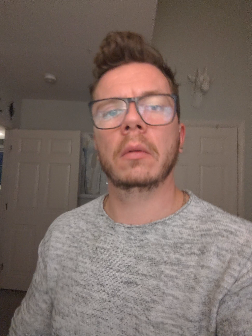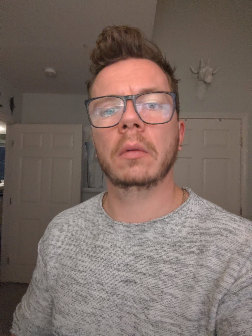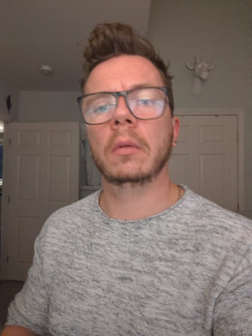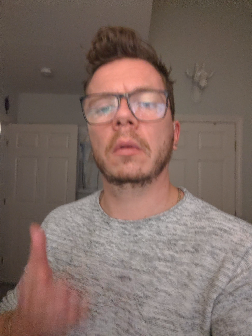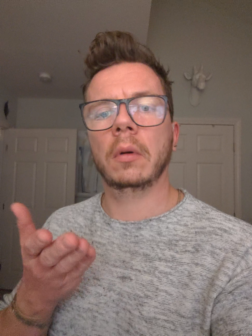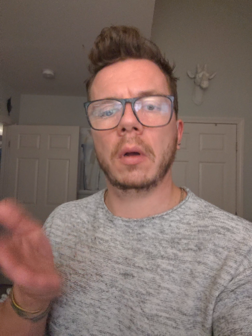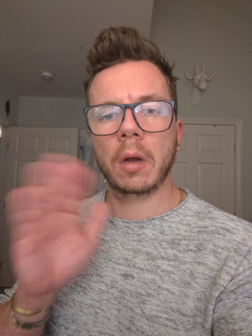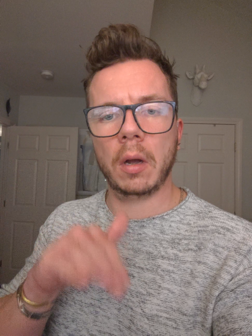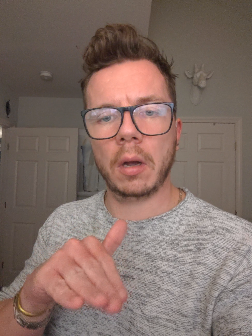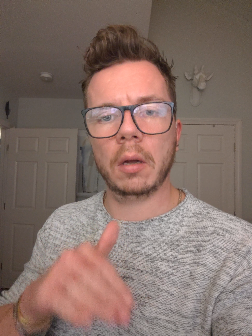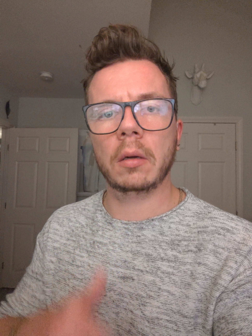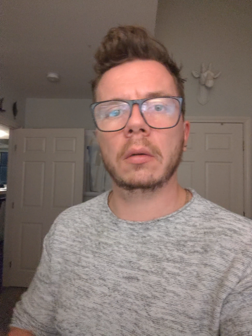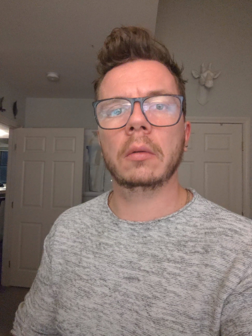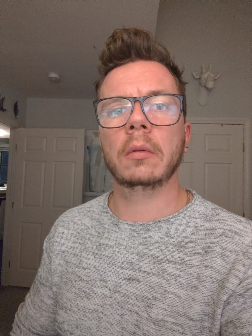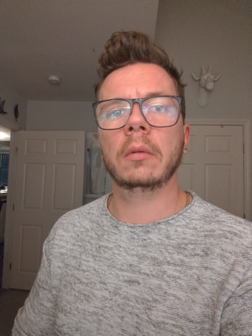on